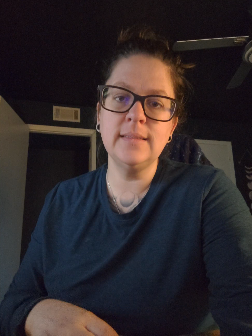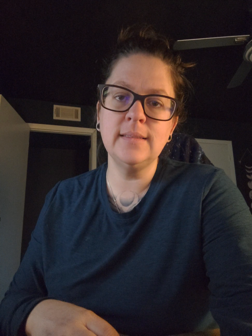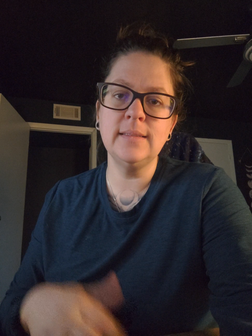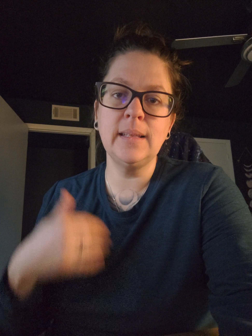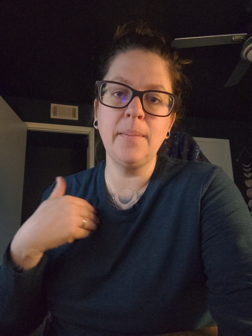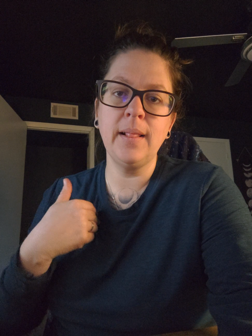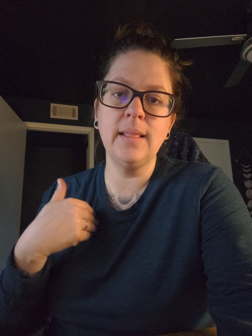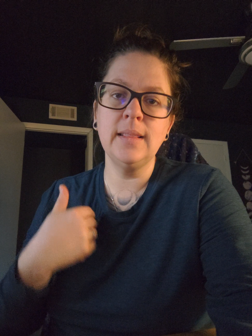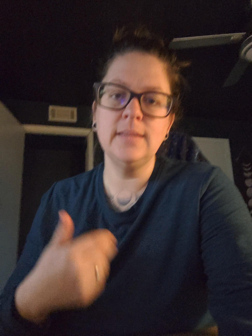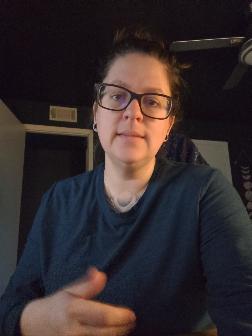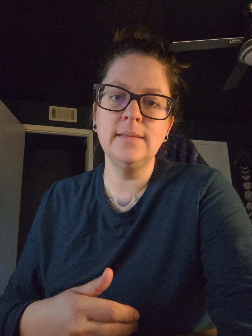animal